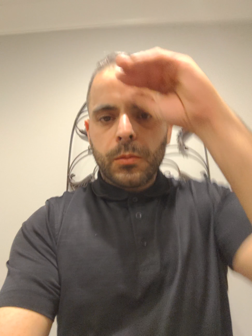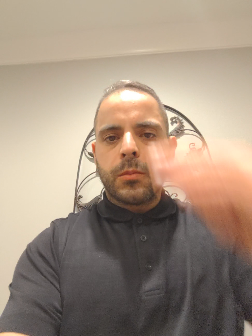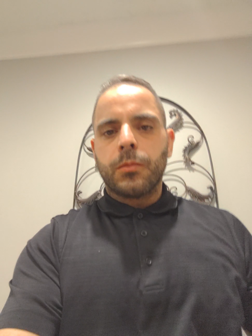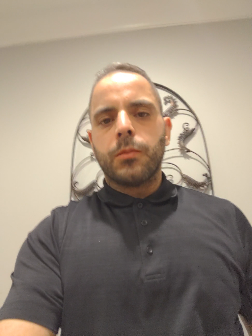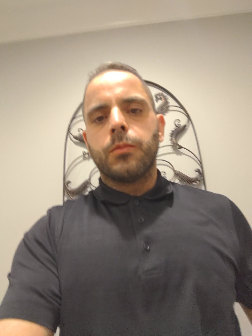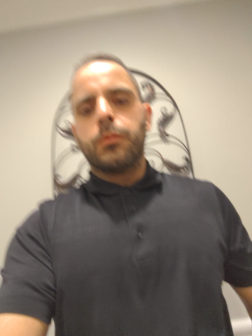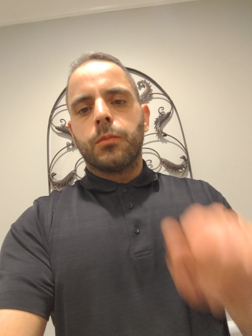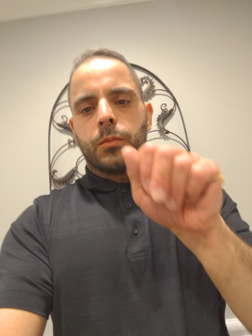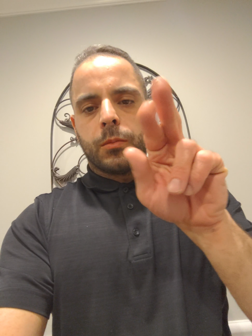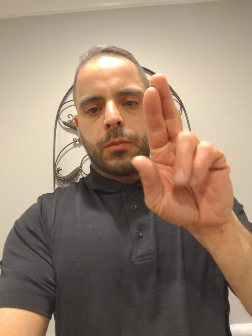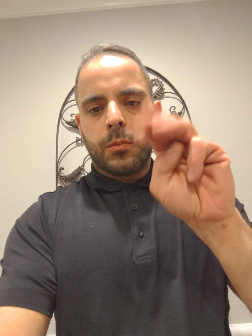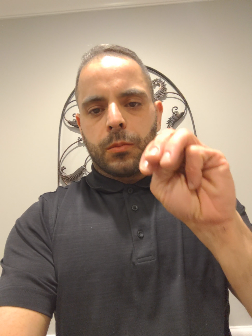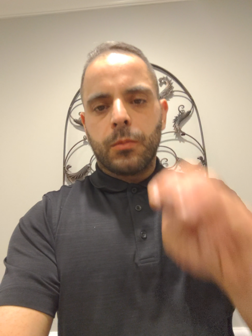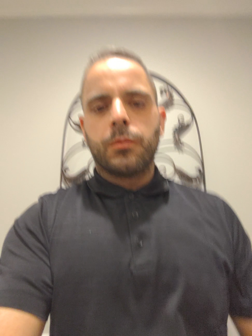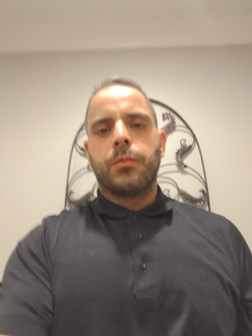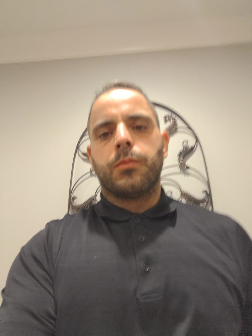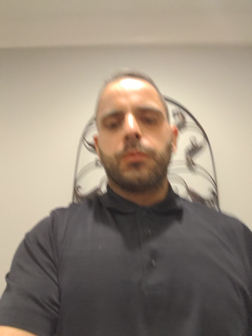arm